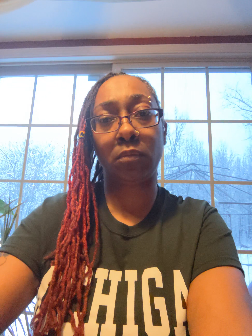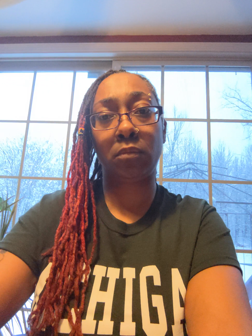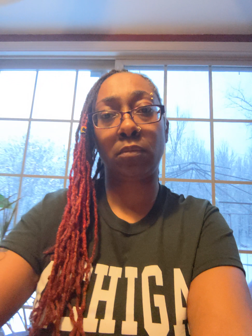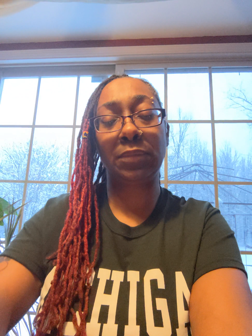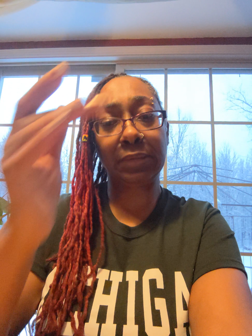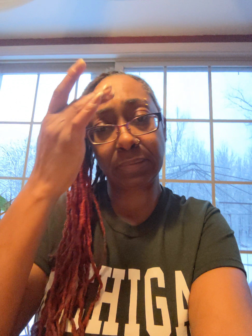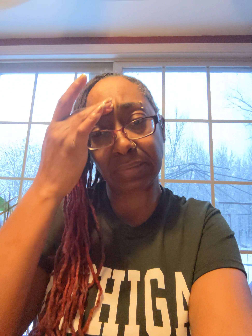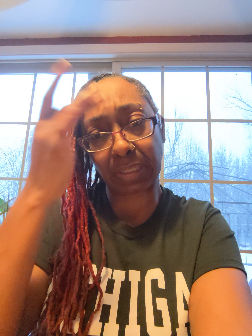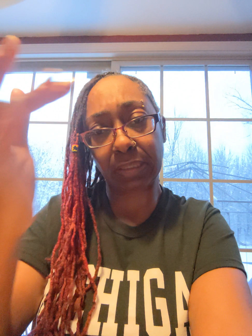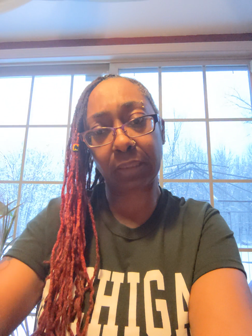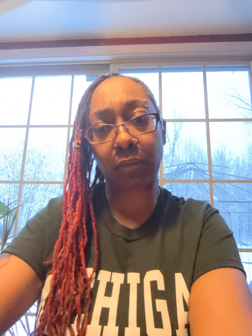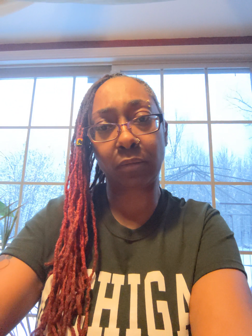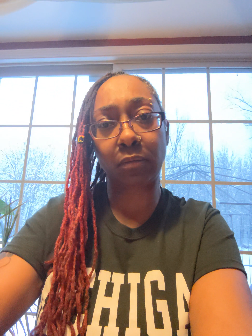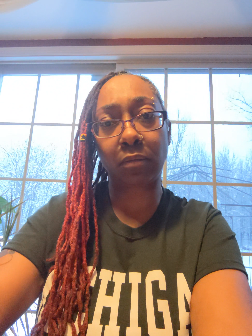sick